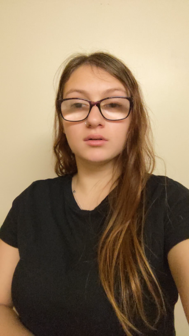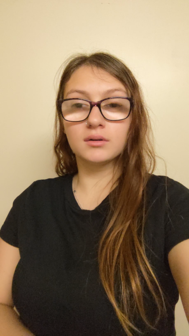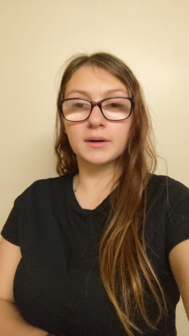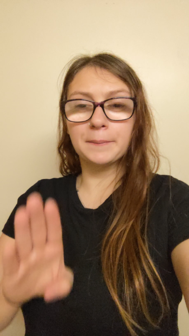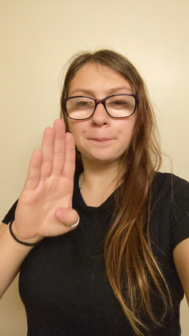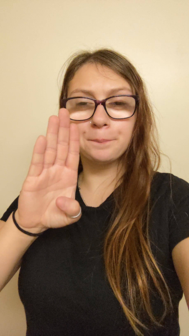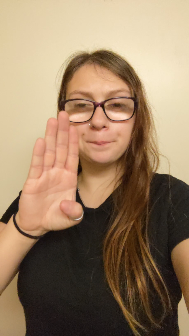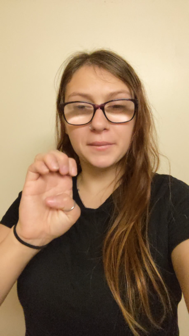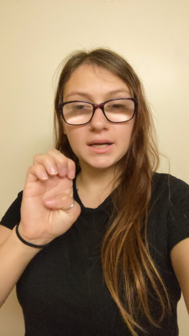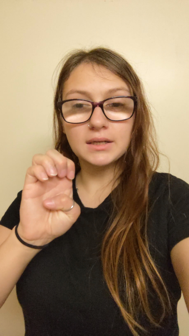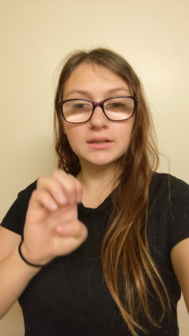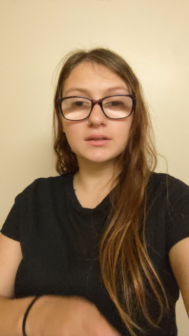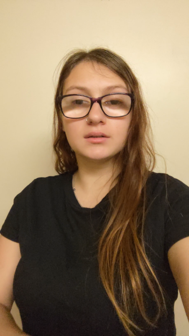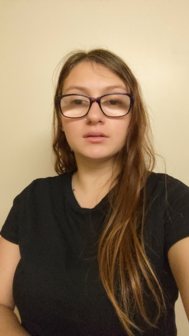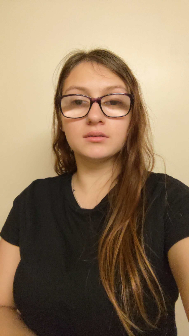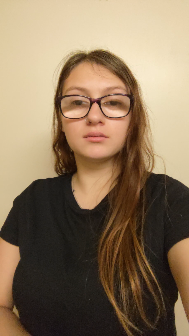be